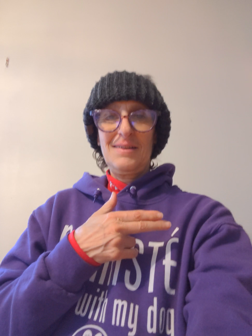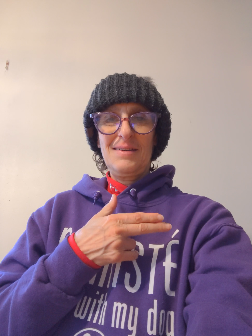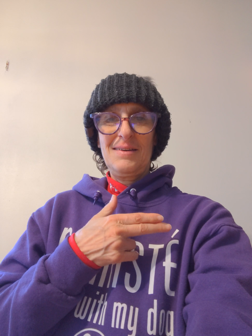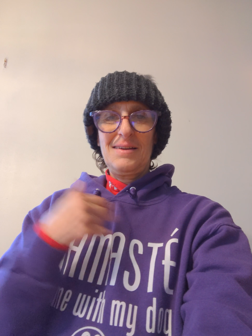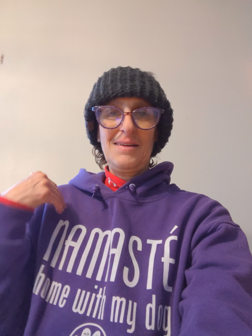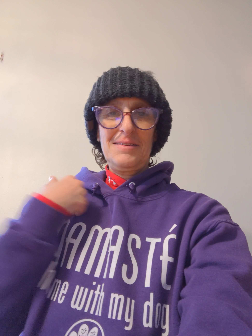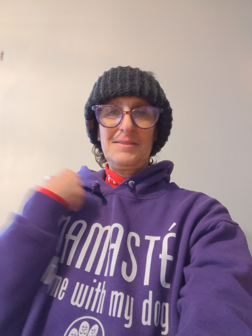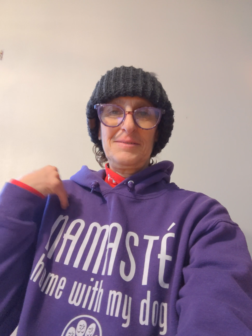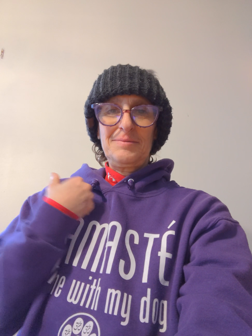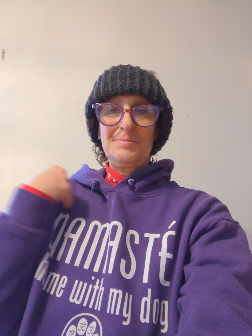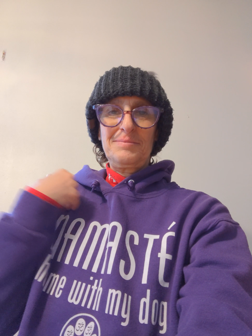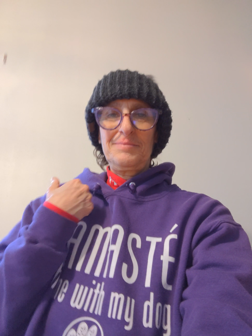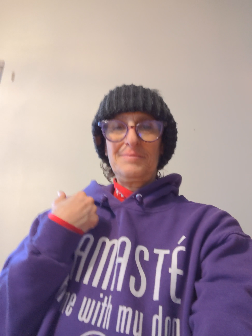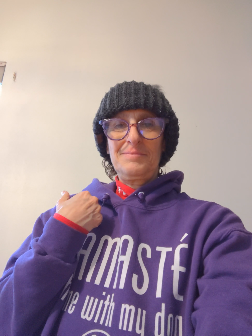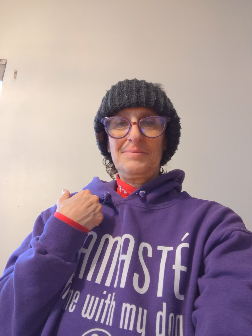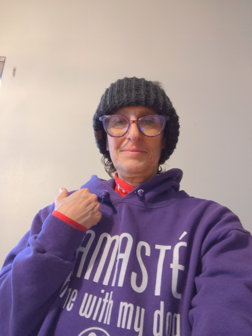animal